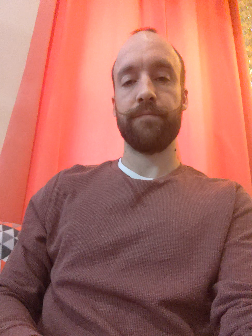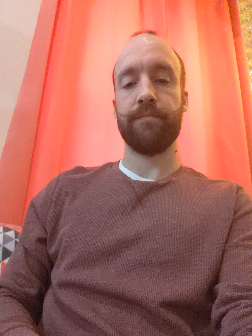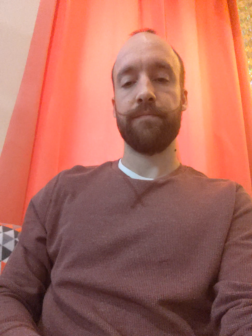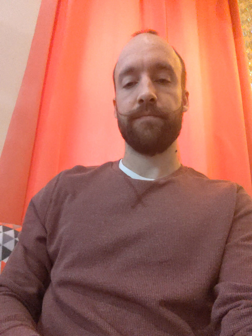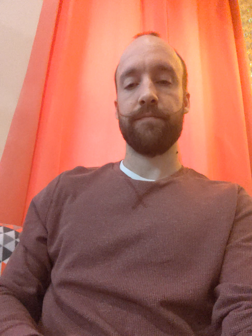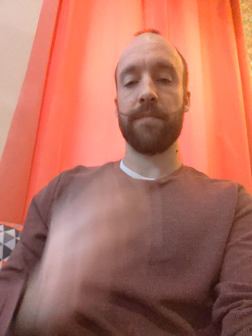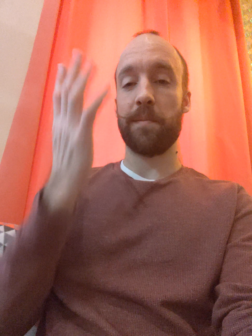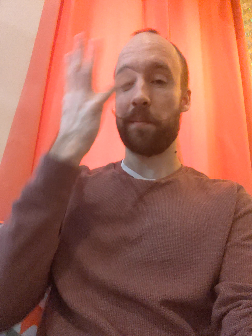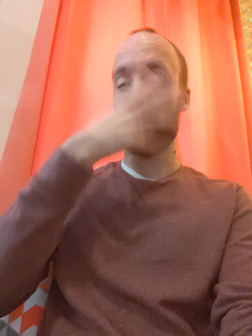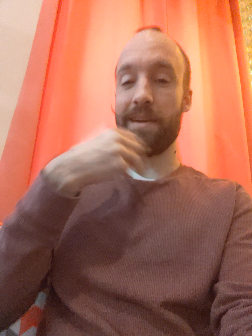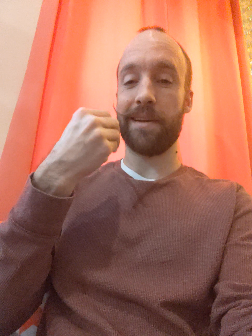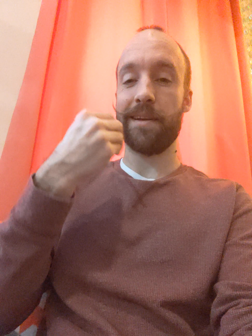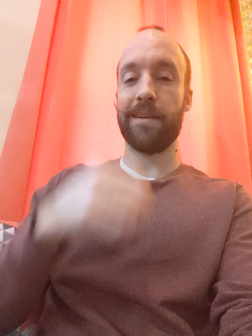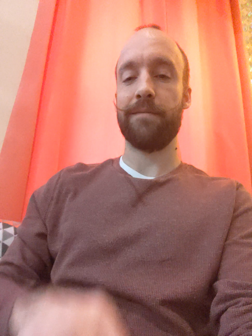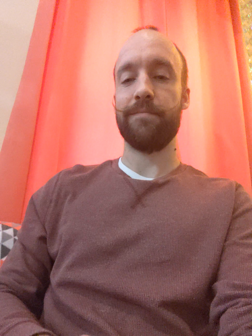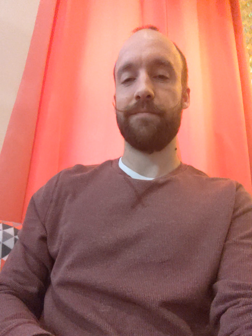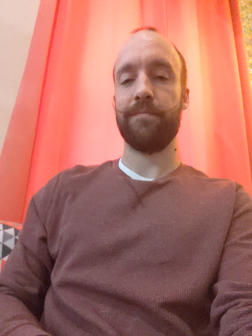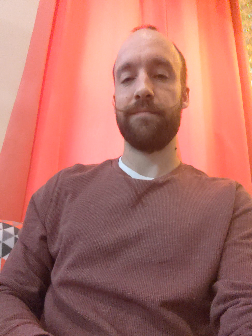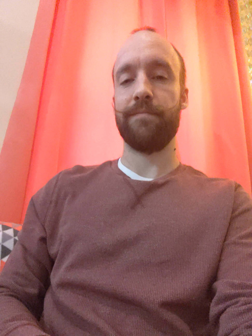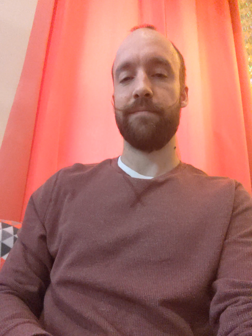pretty